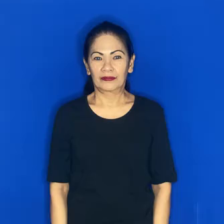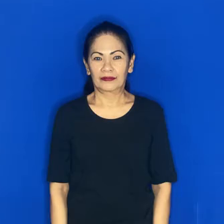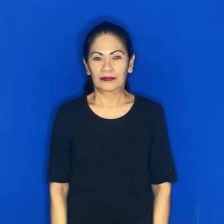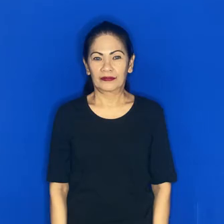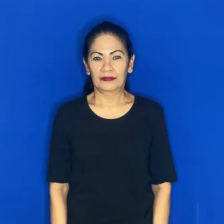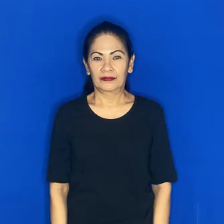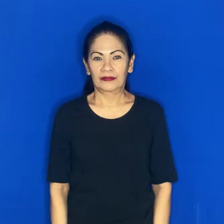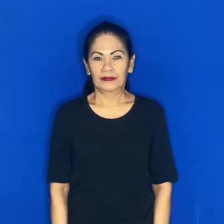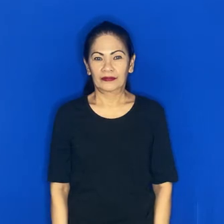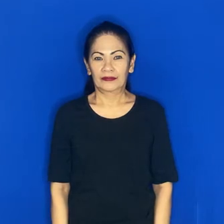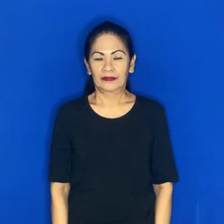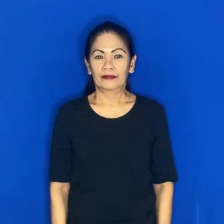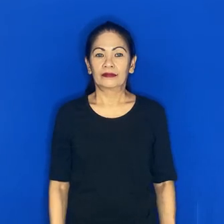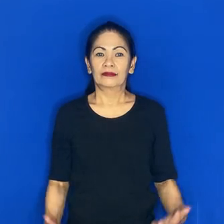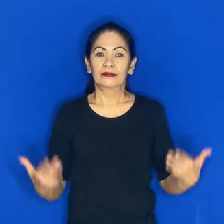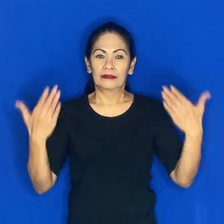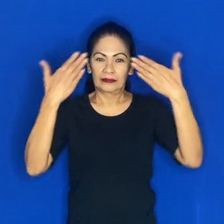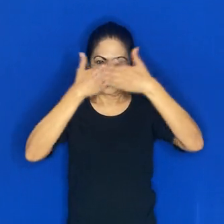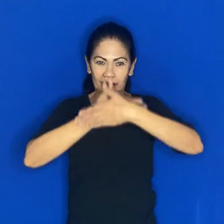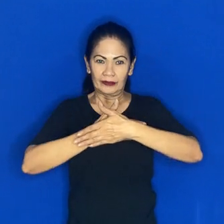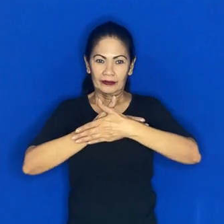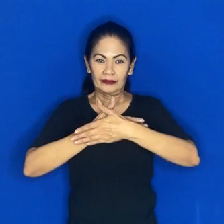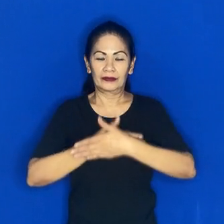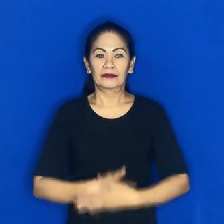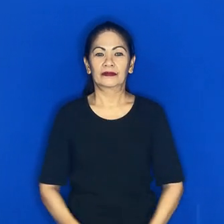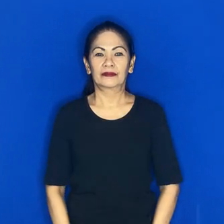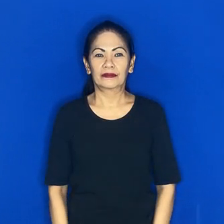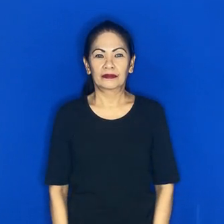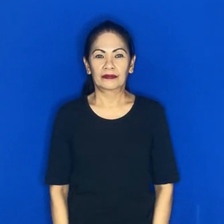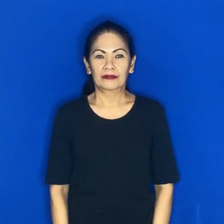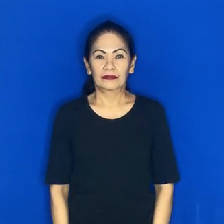dark